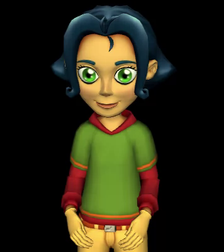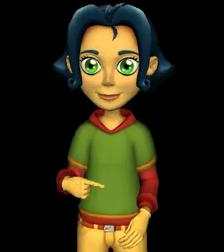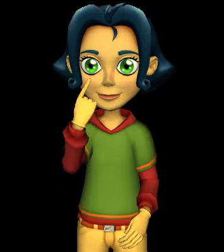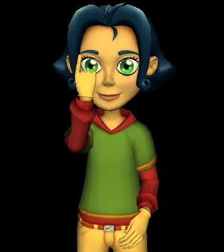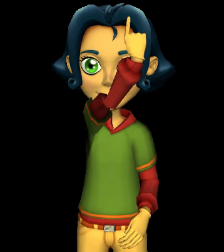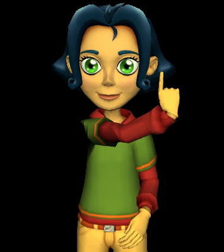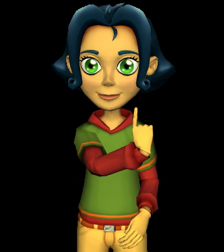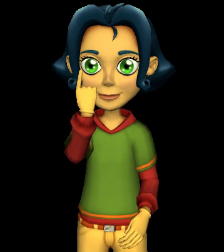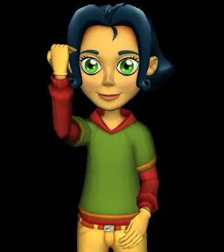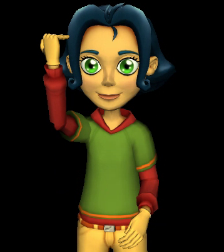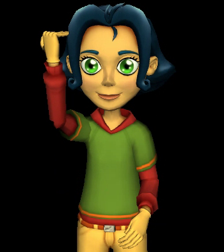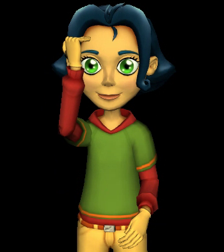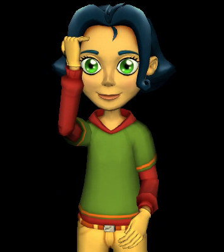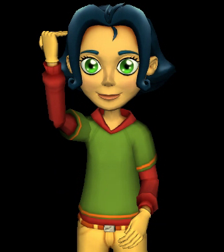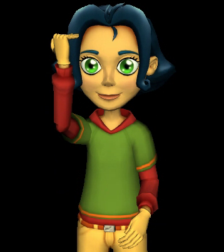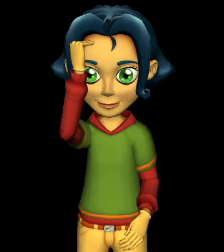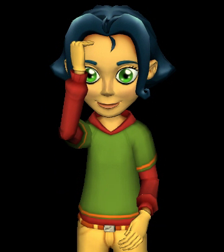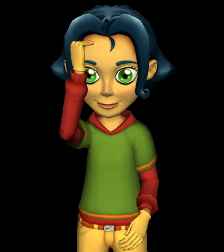رأس